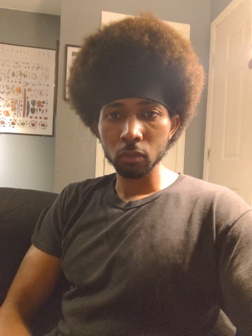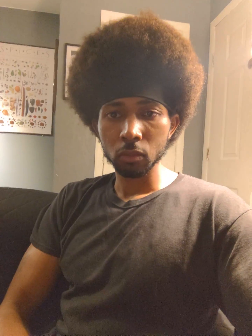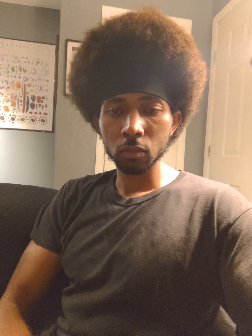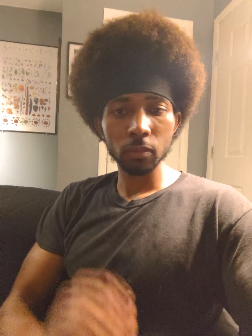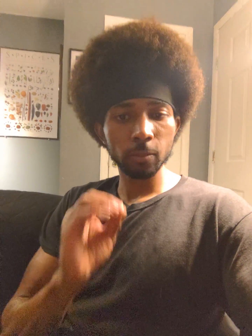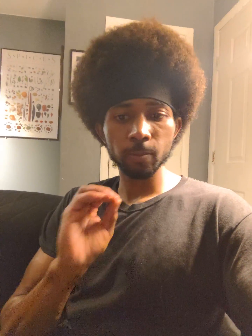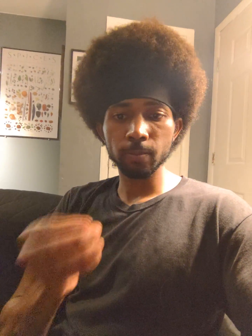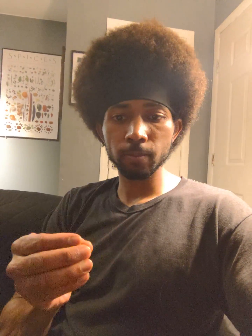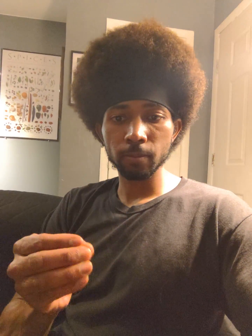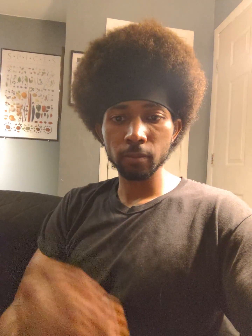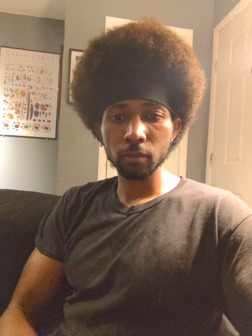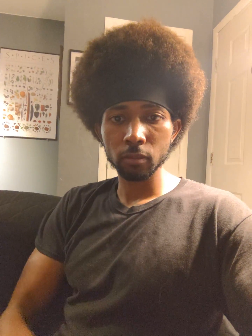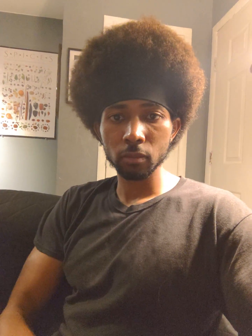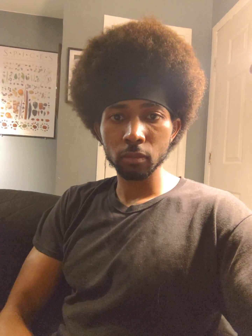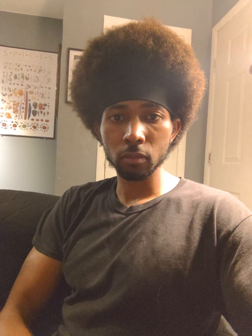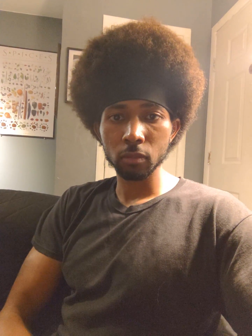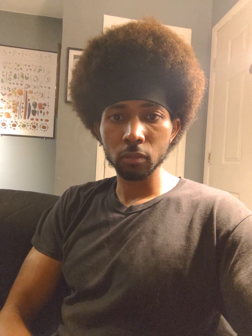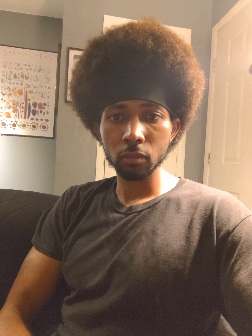none